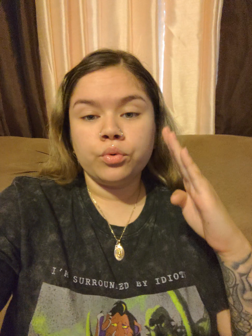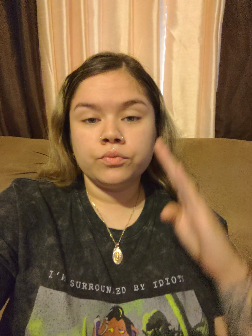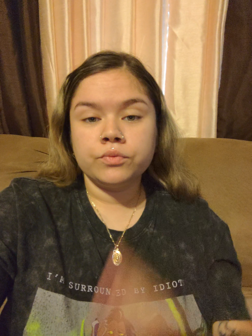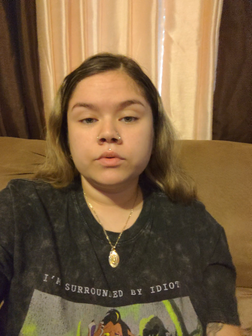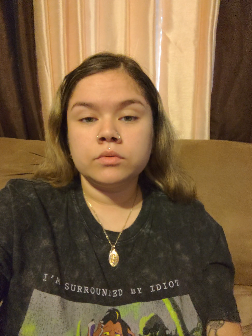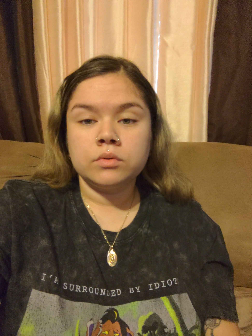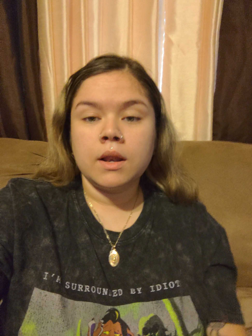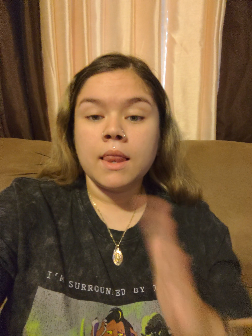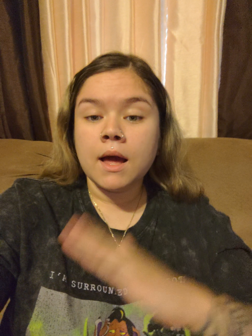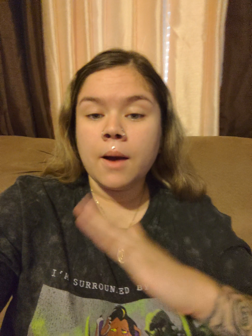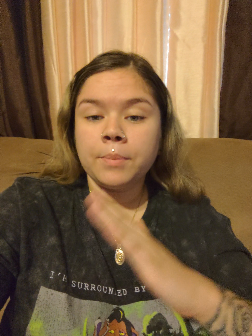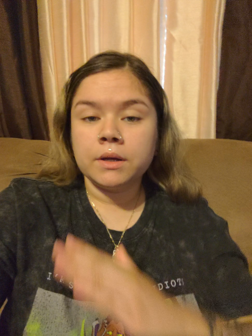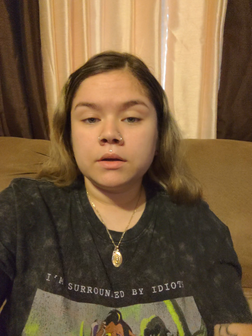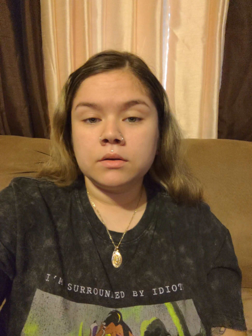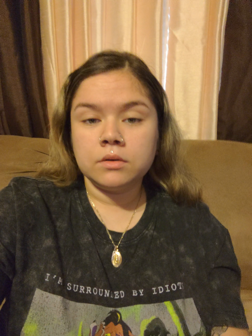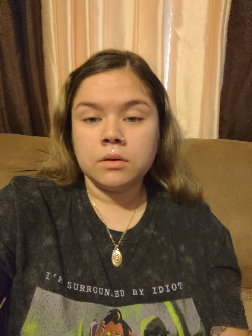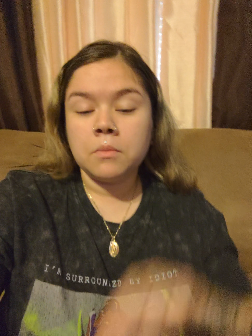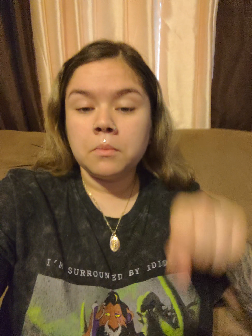clap